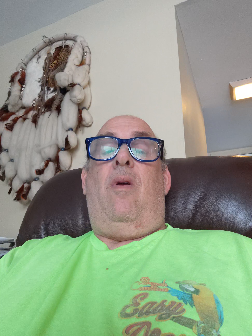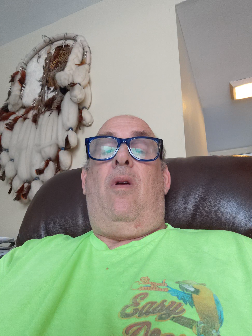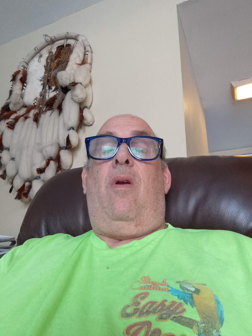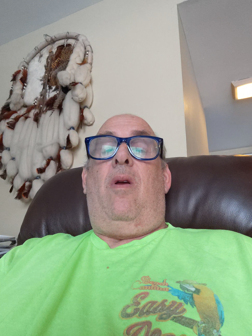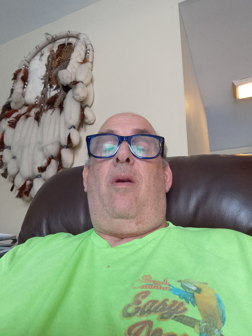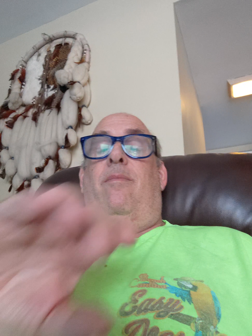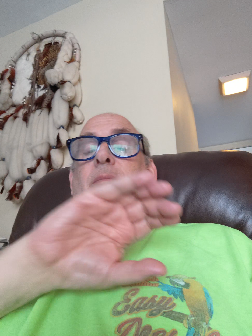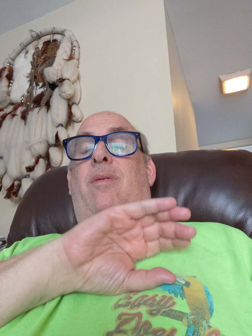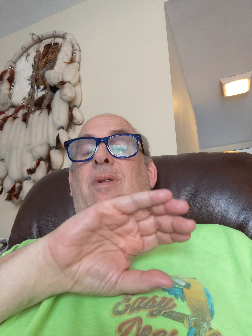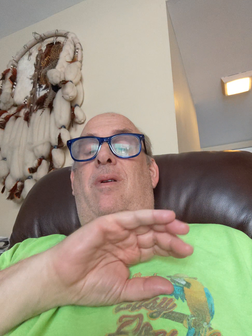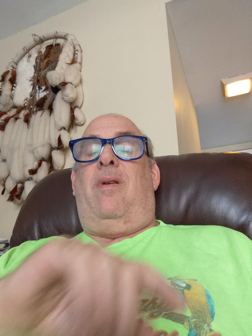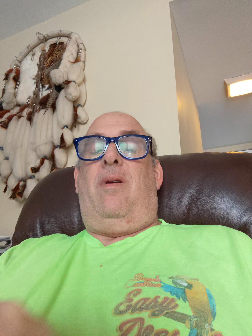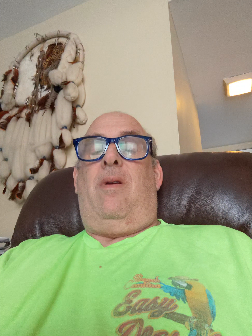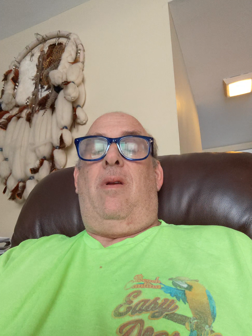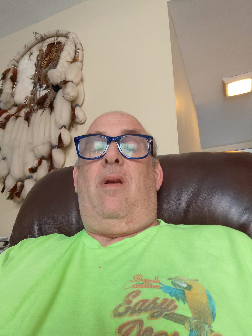police